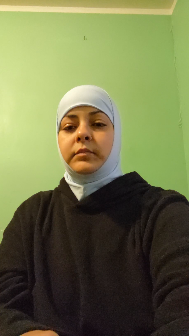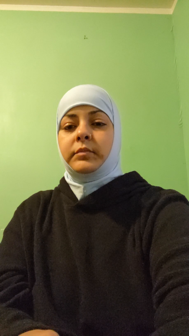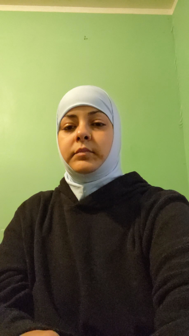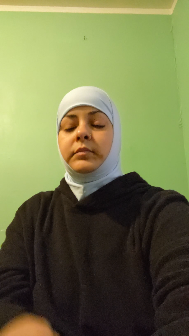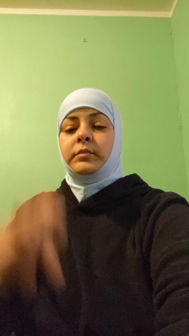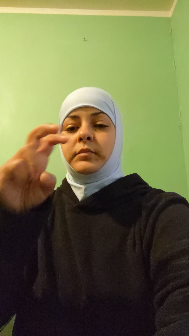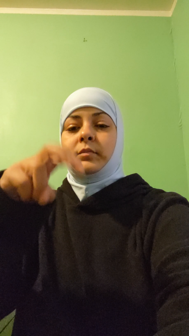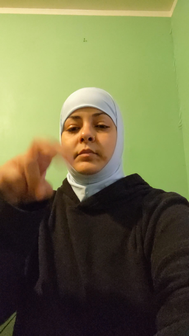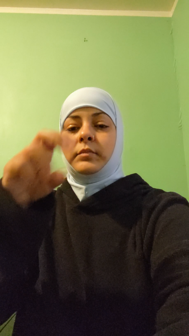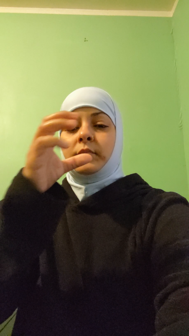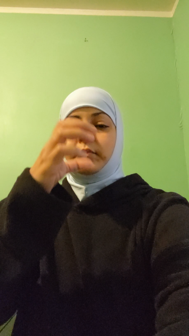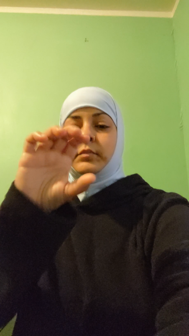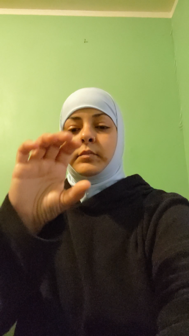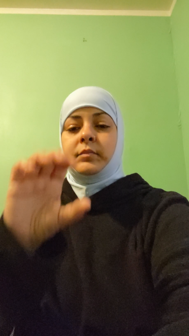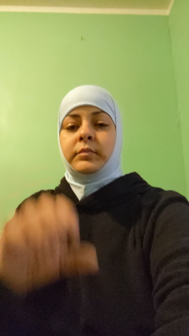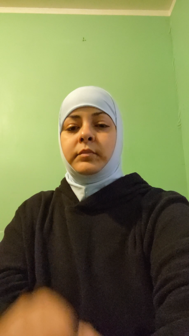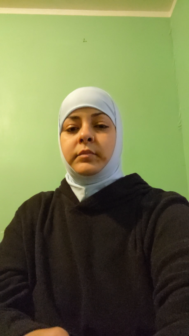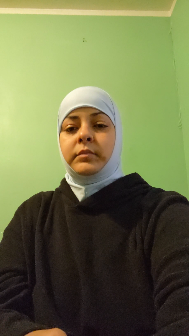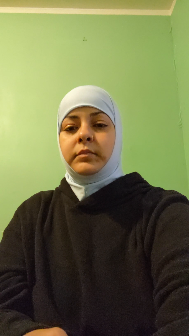potato chip